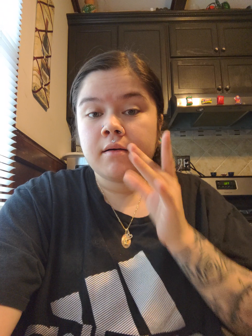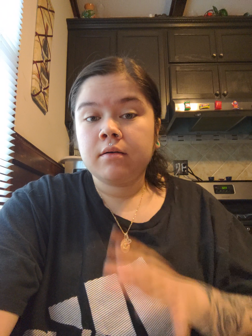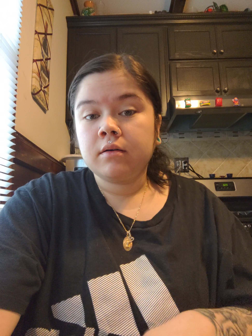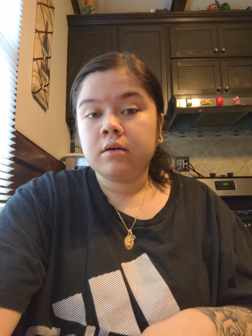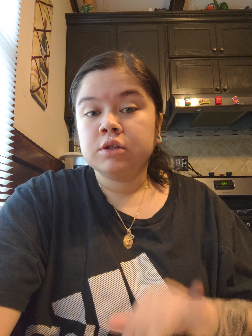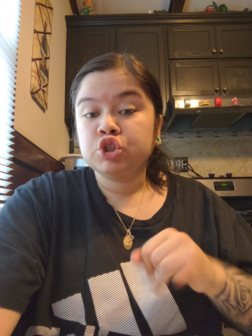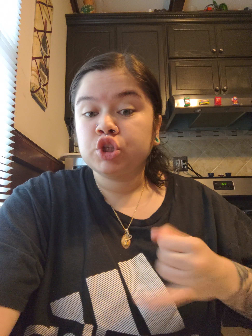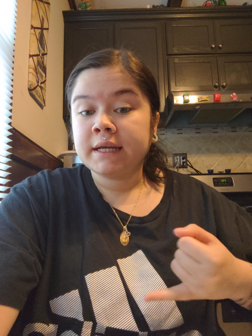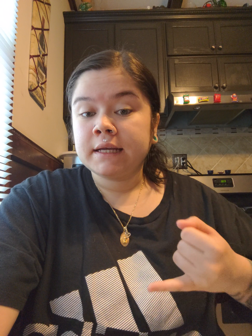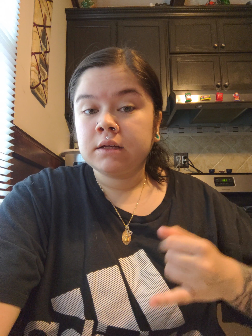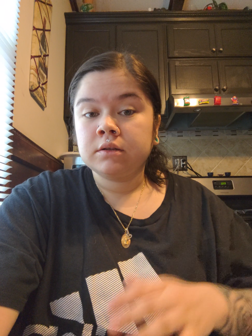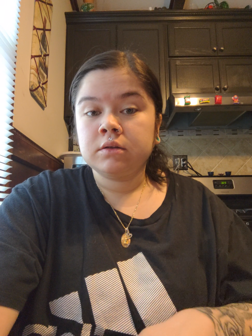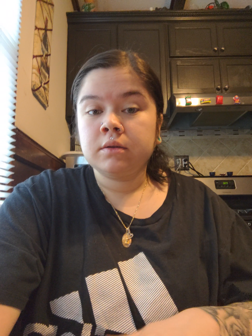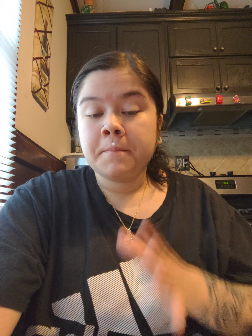jeans